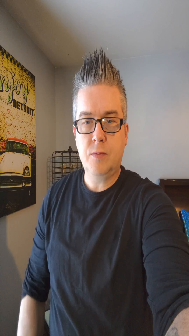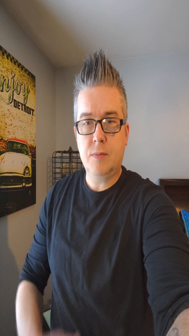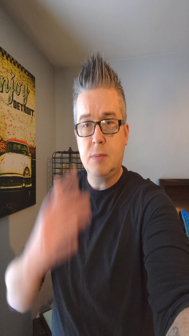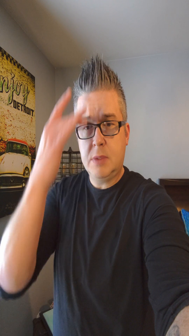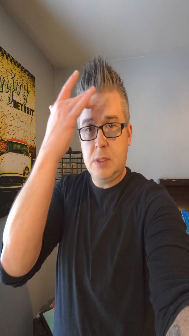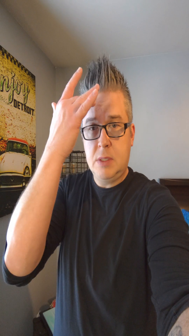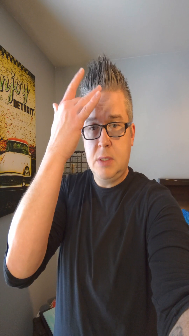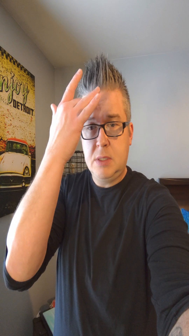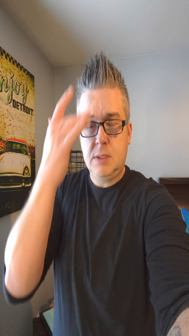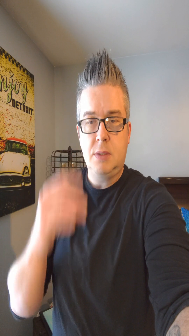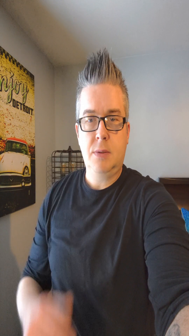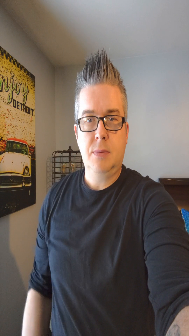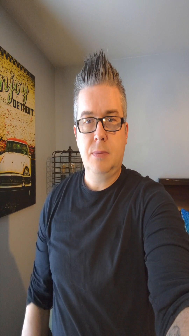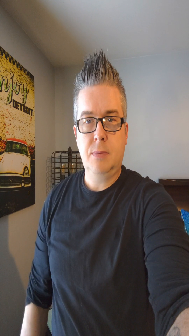sick